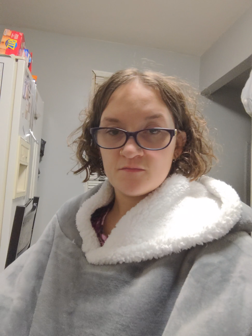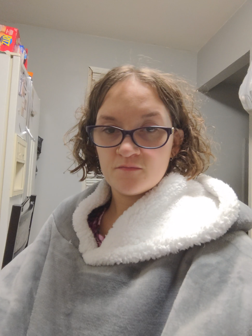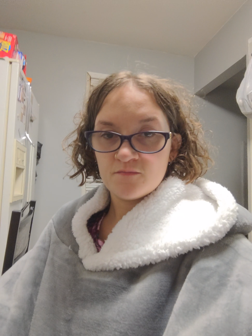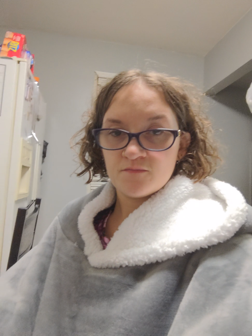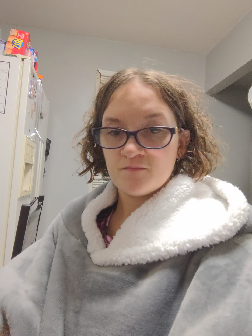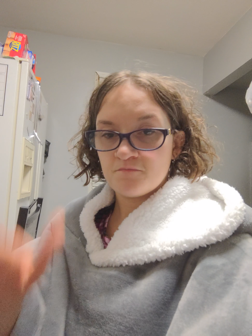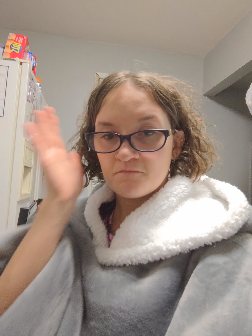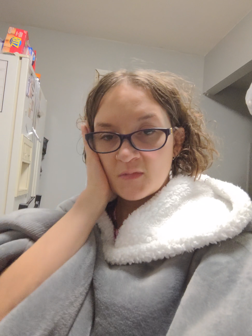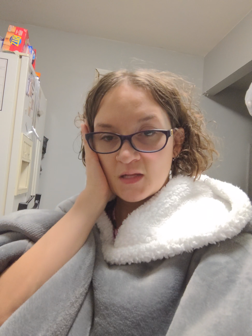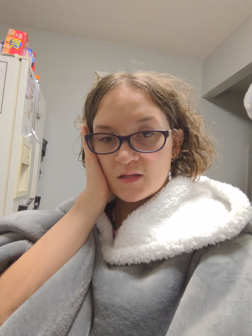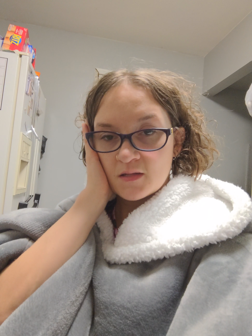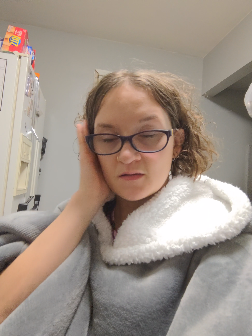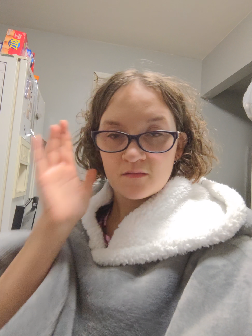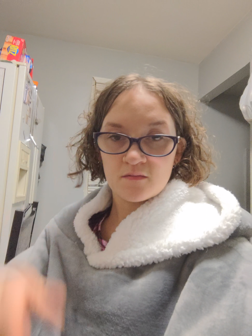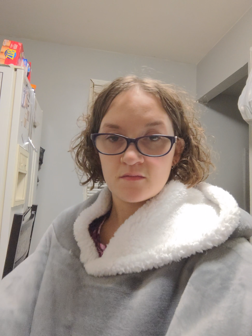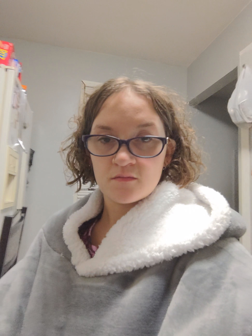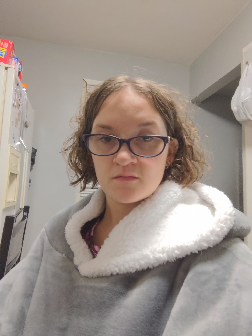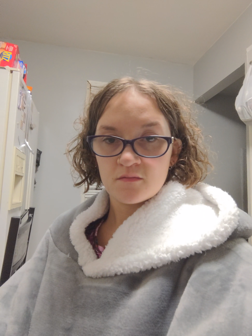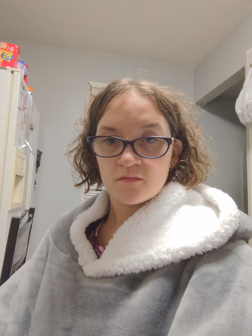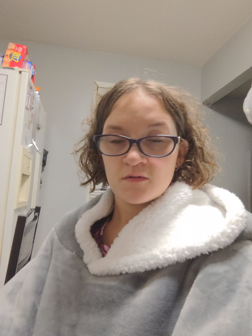bed